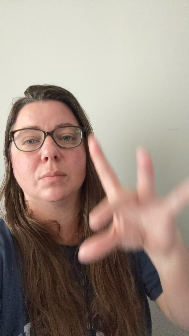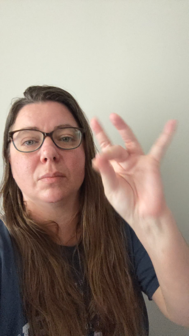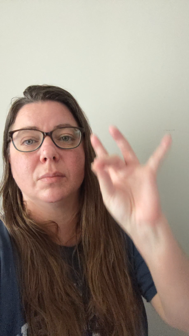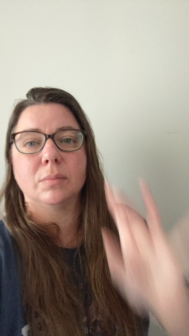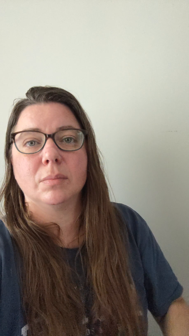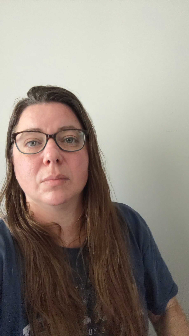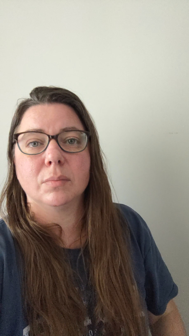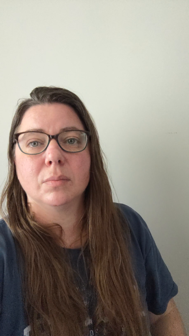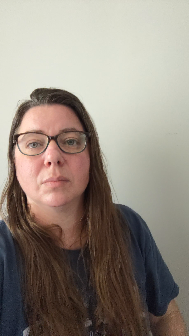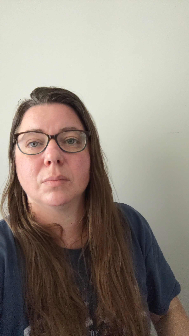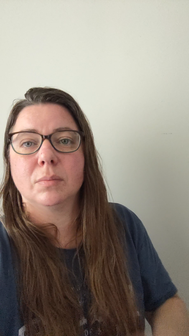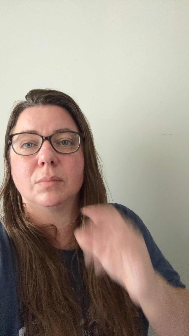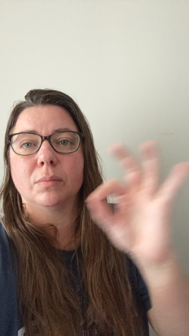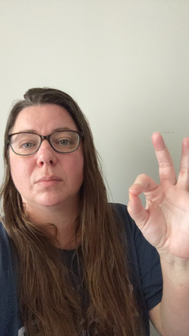off